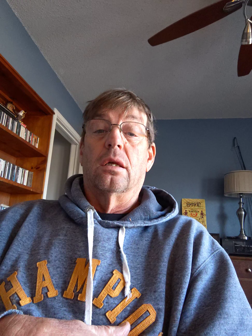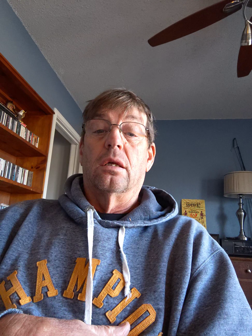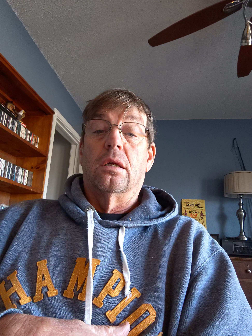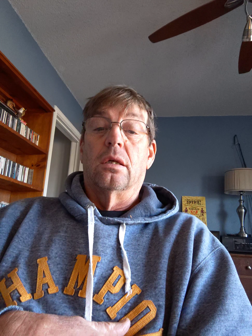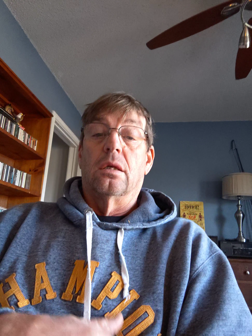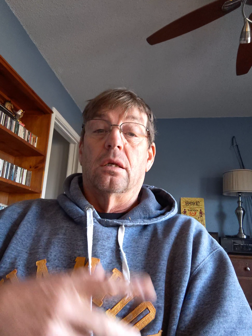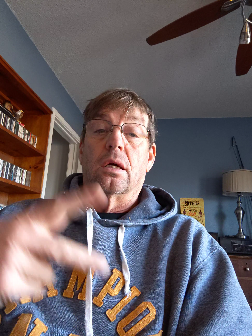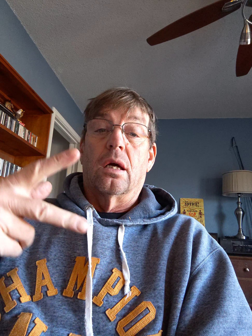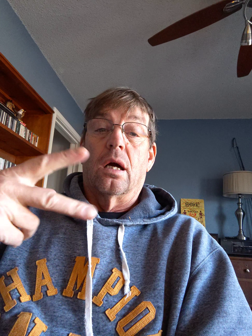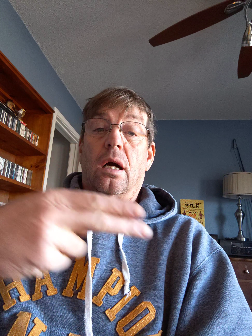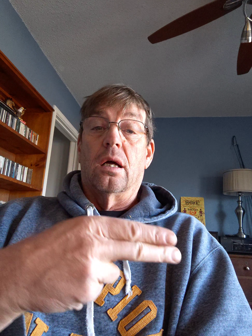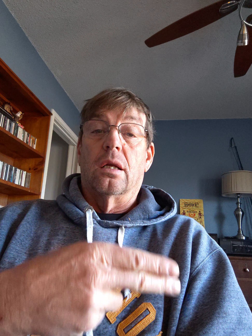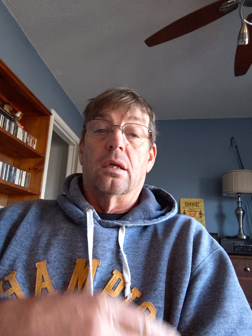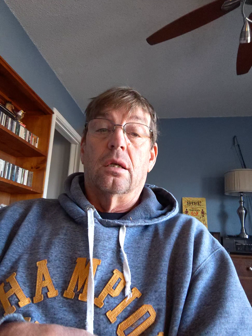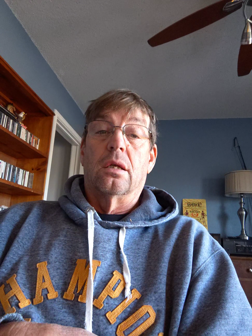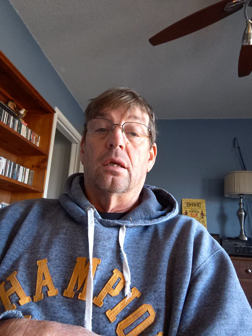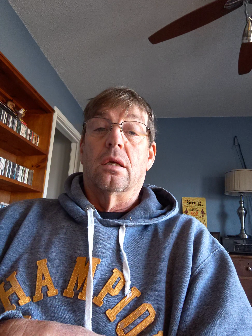cut